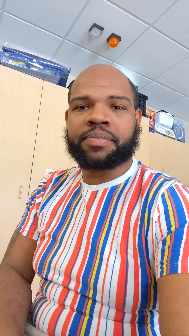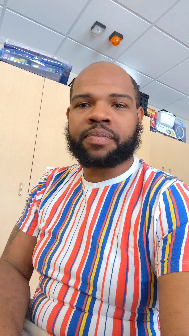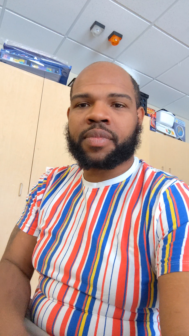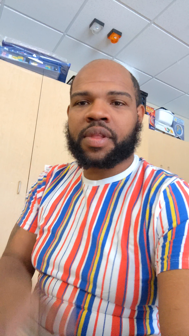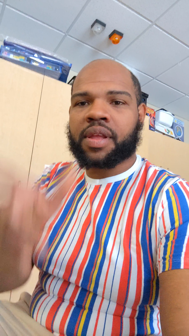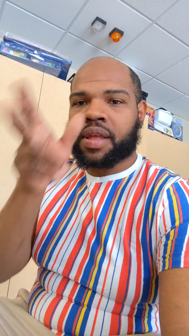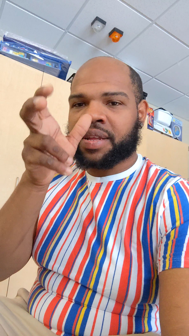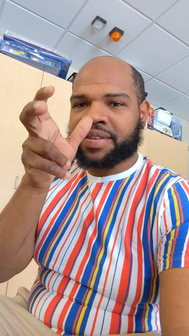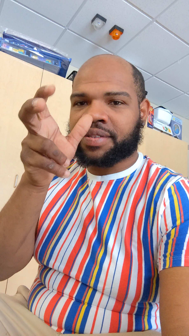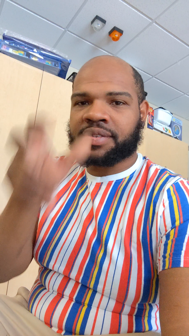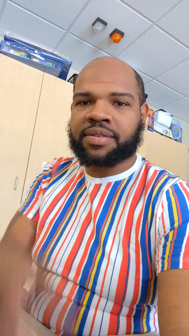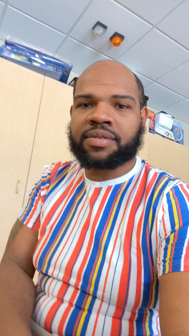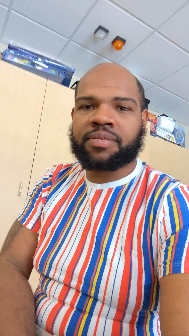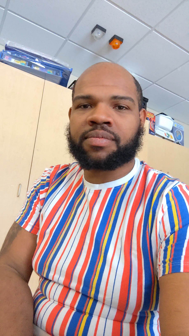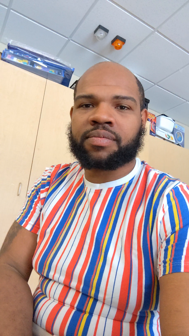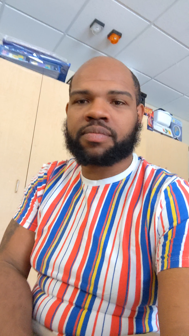ant